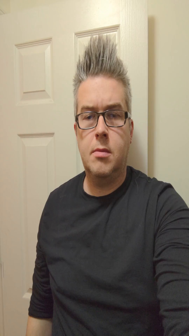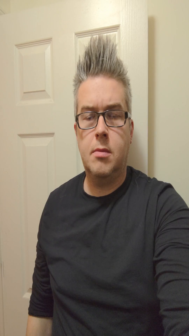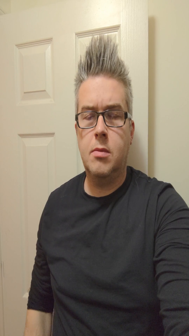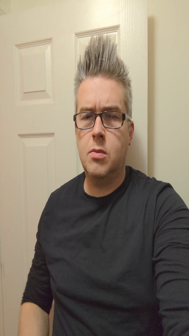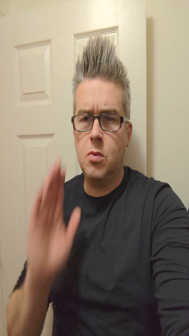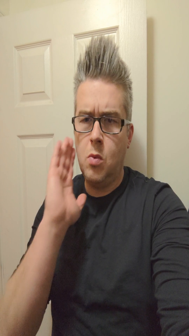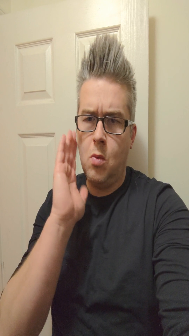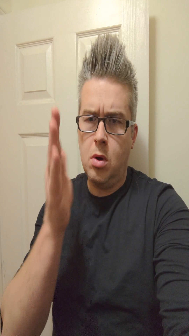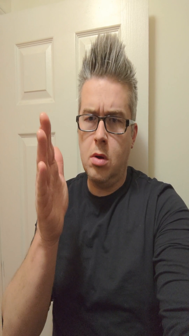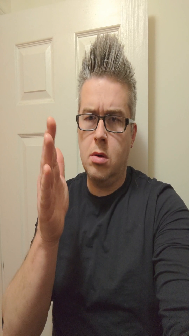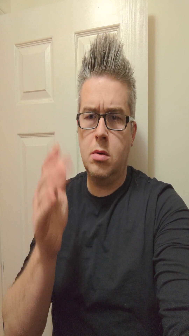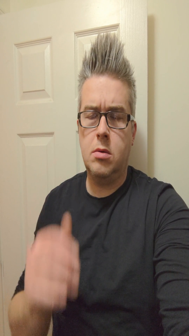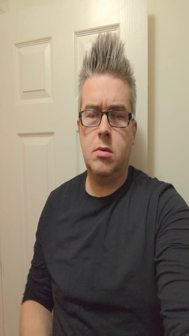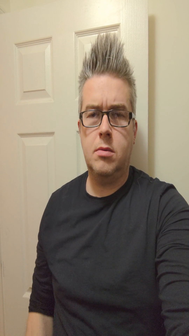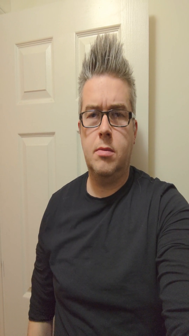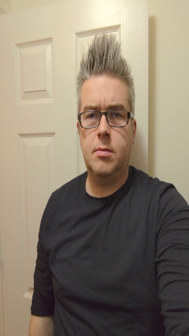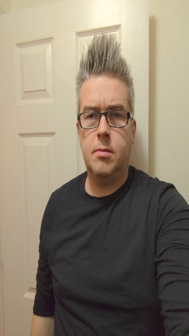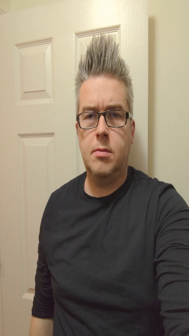will